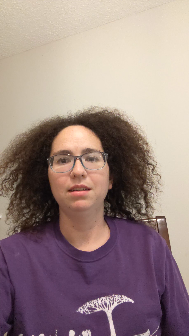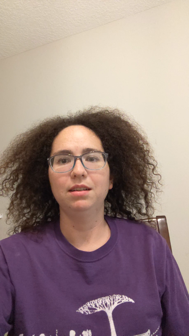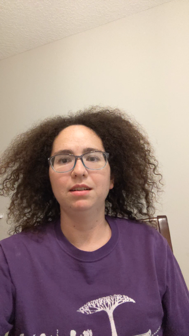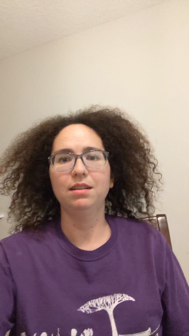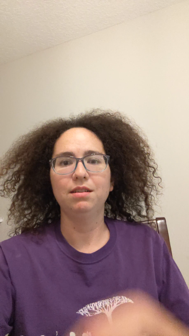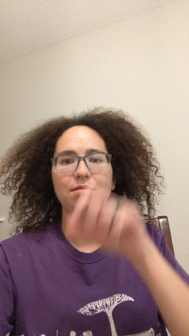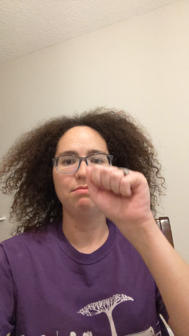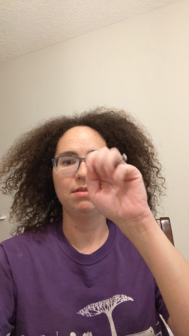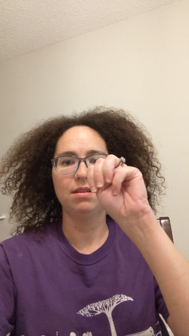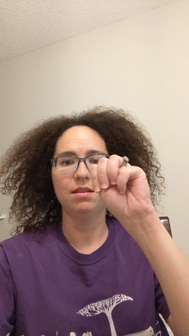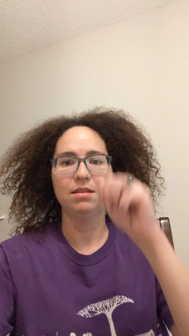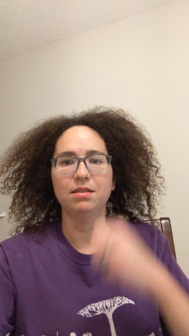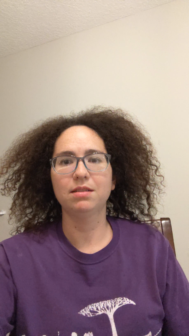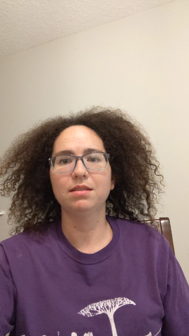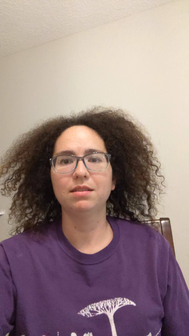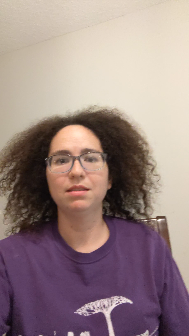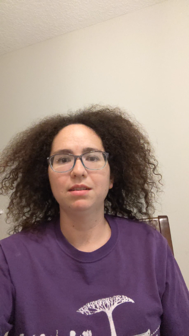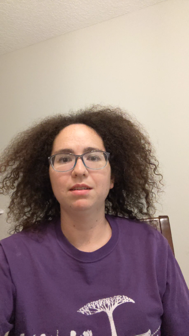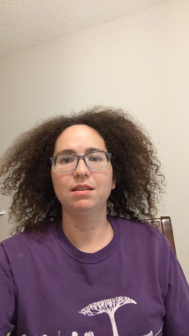am